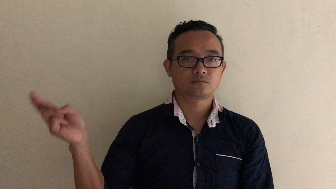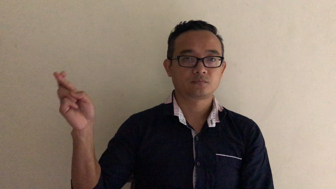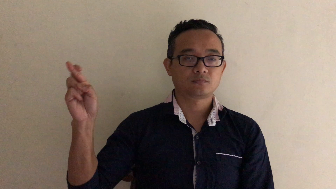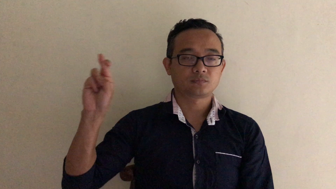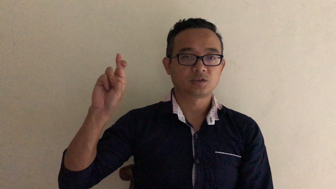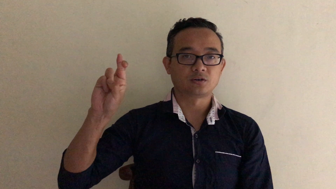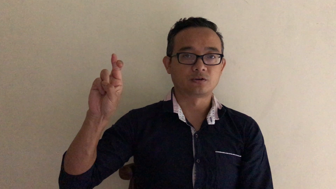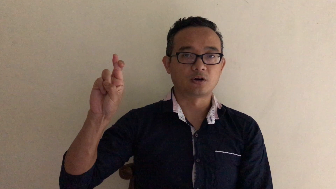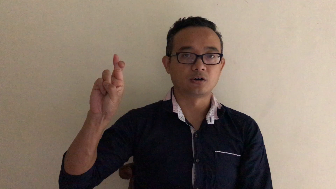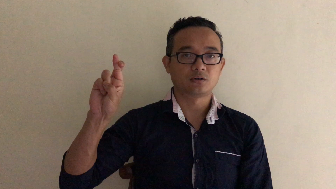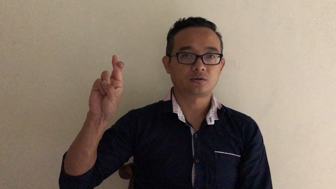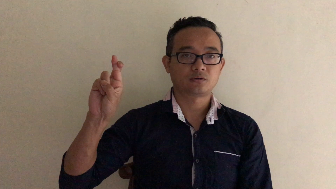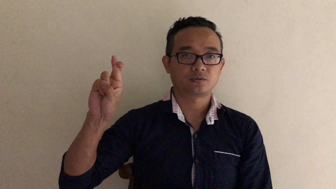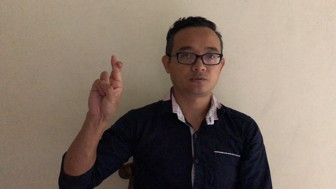र